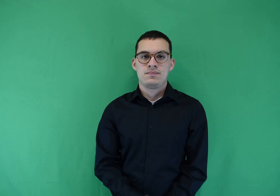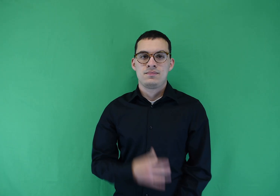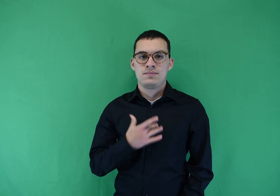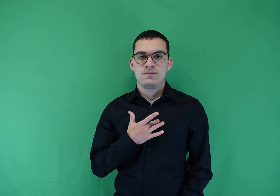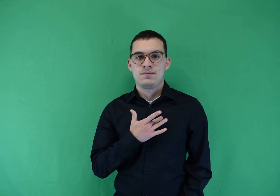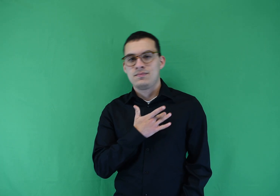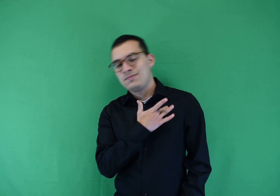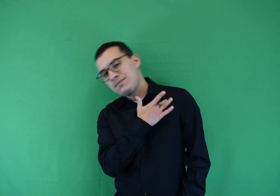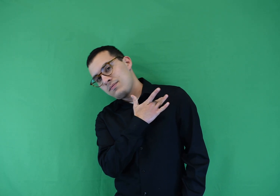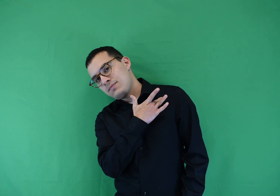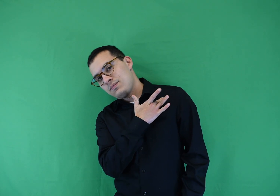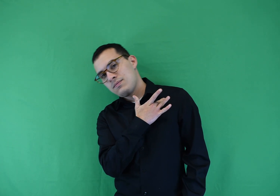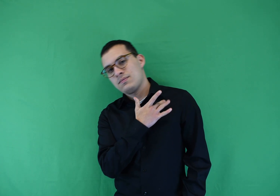sentir